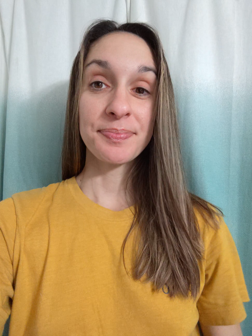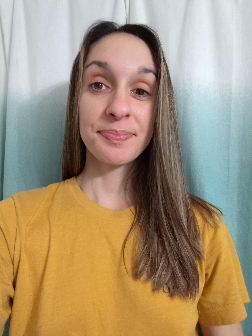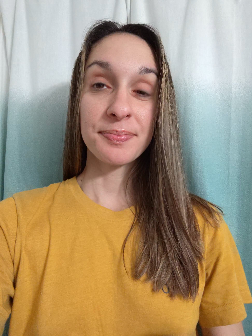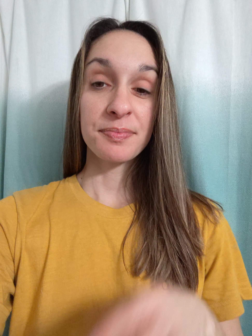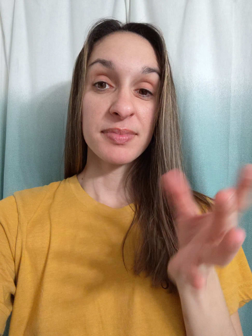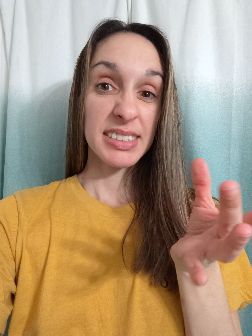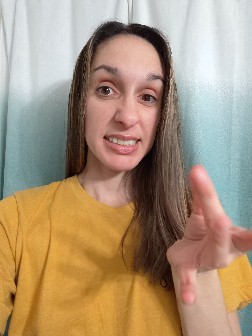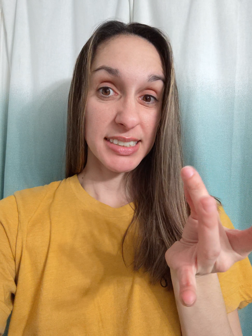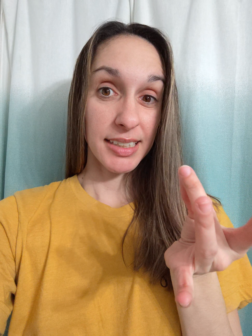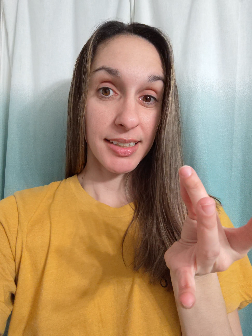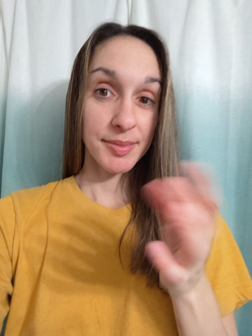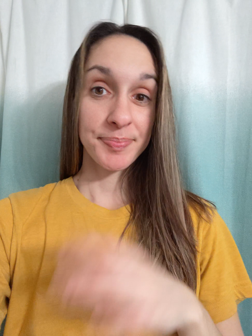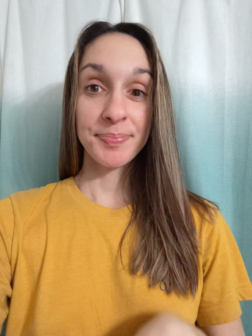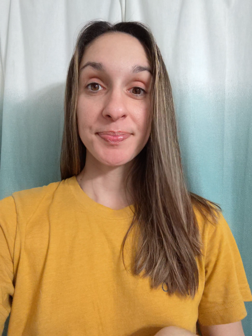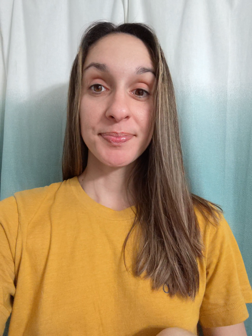sticky